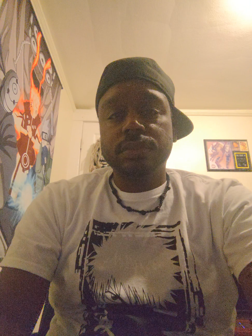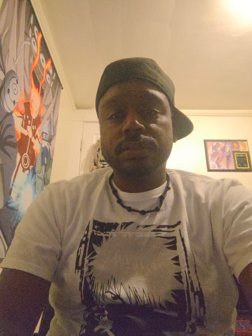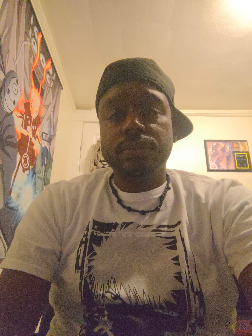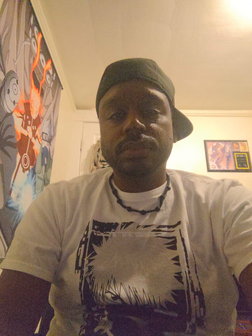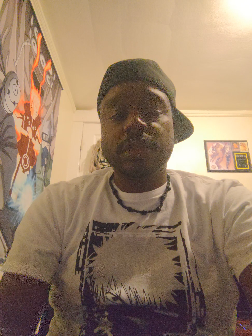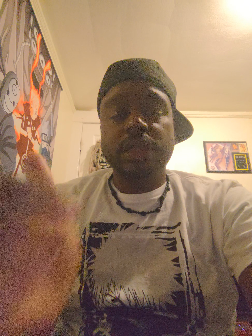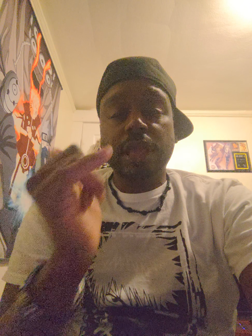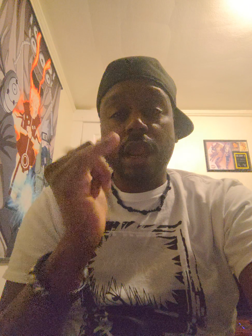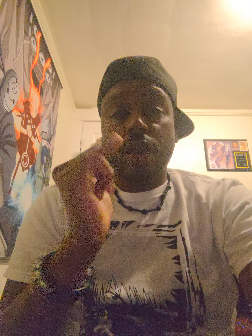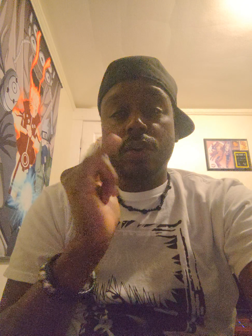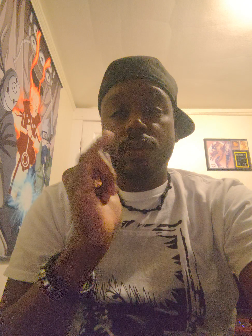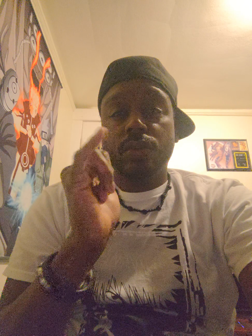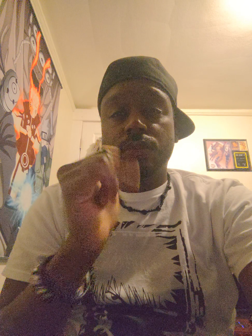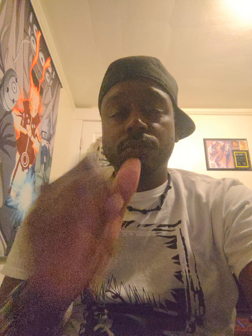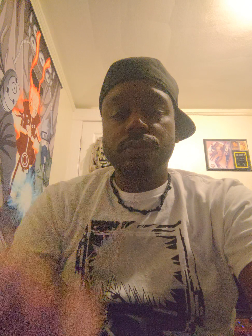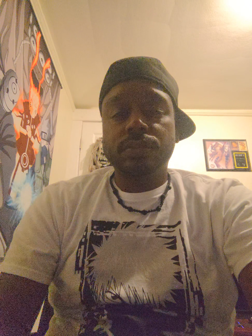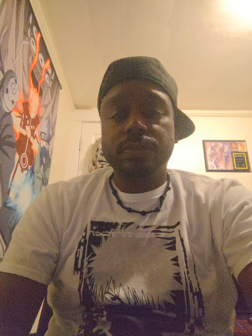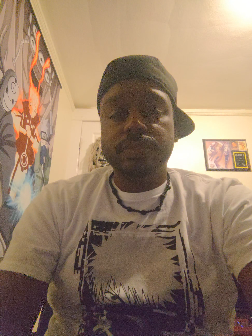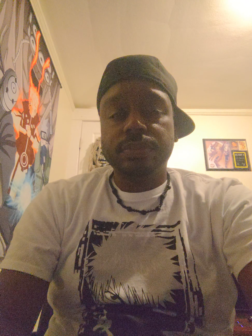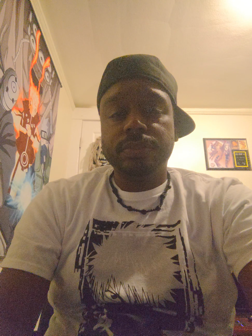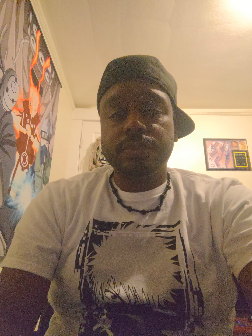yellow